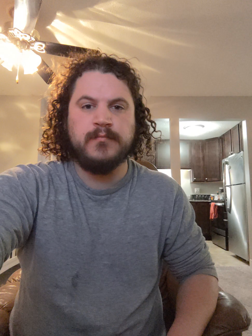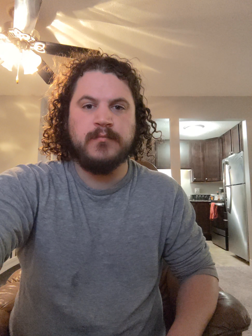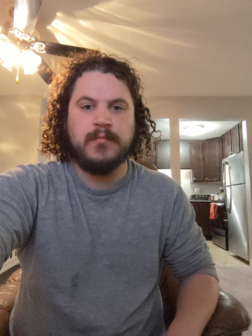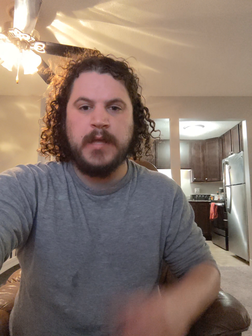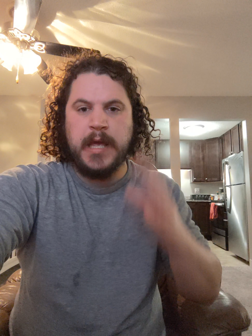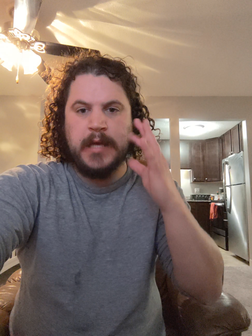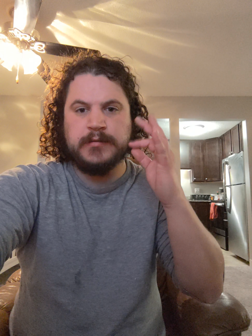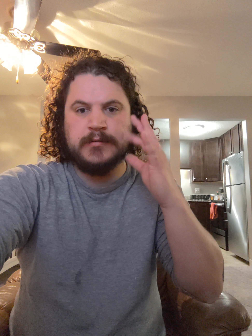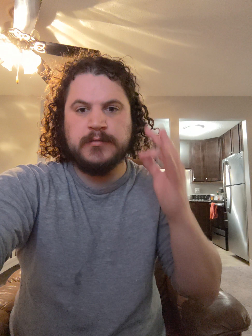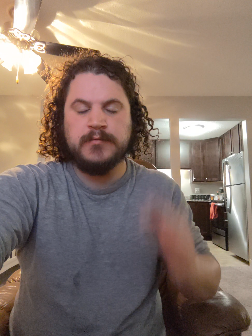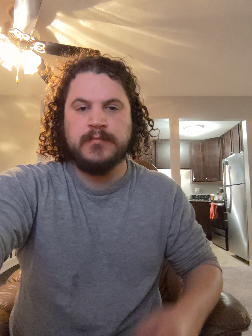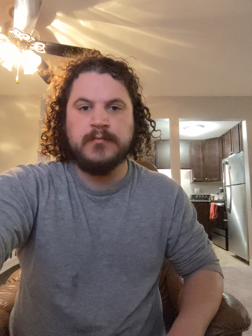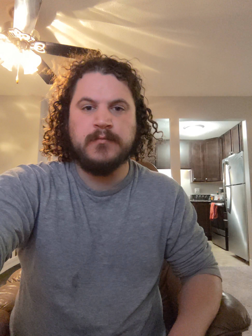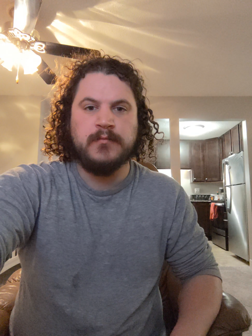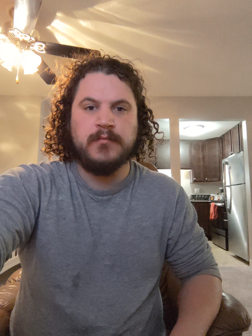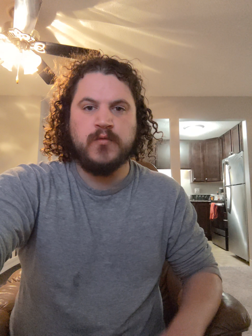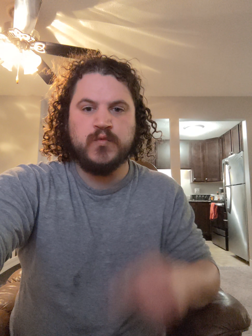cat